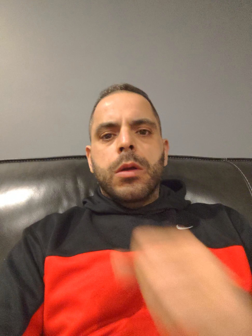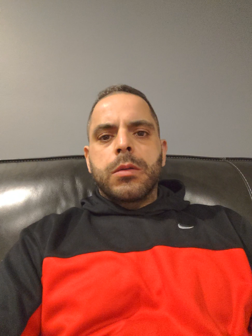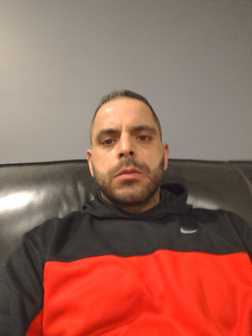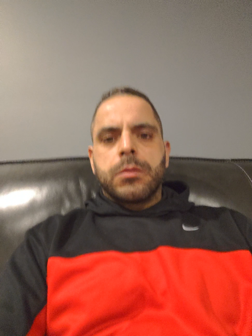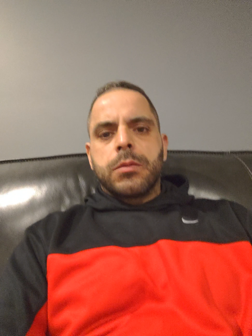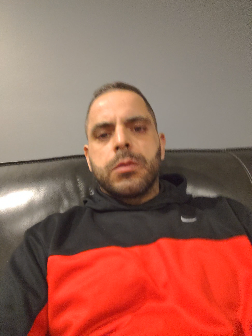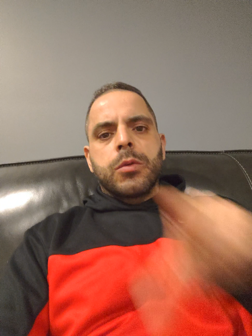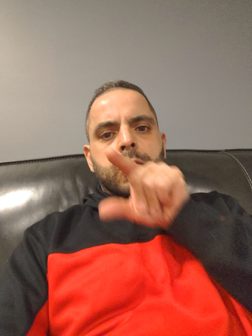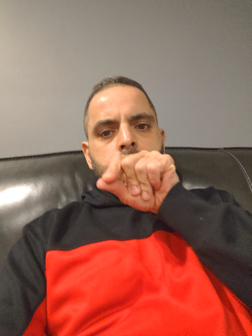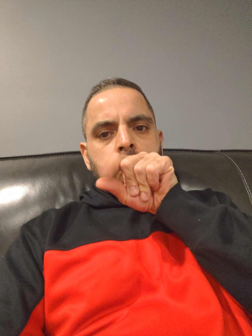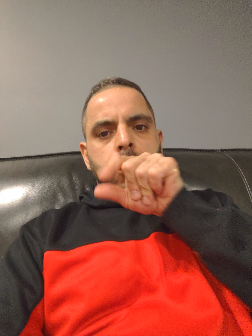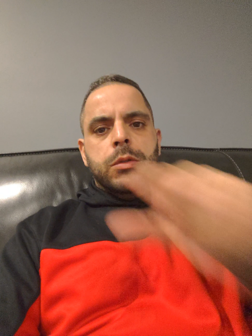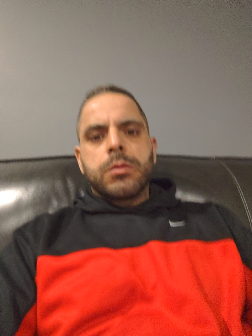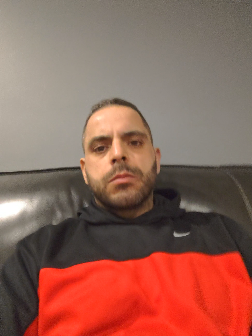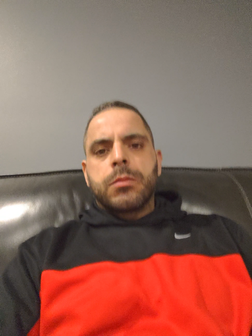goose